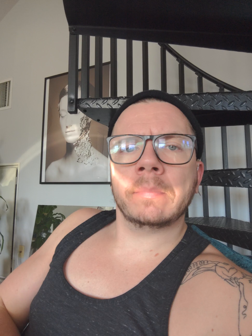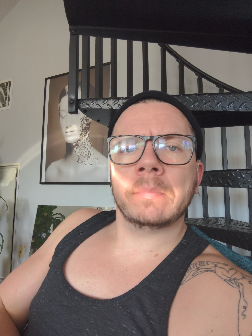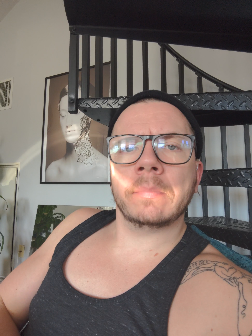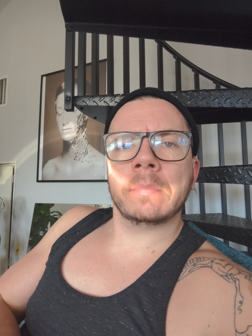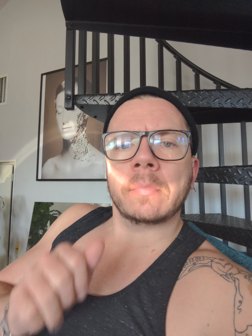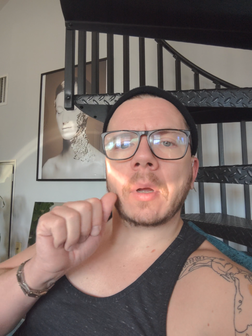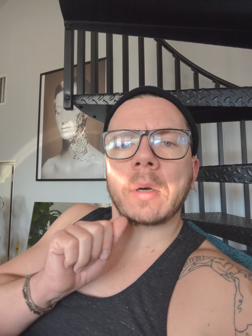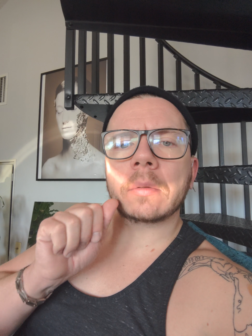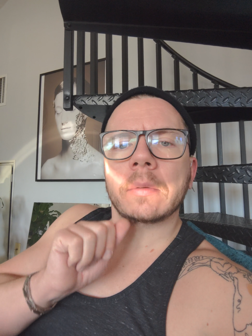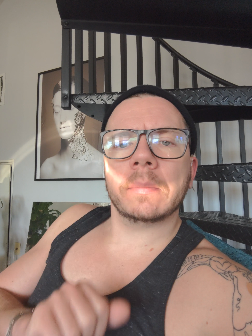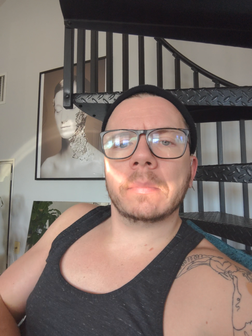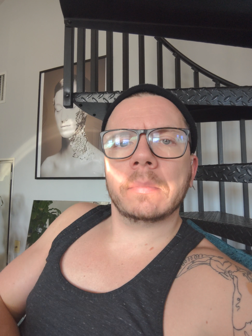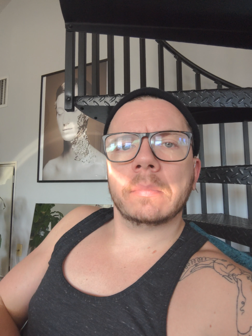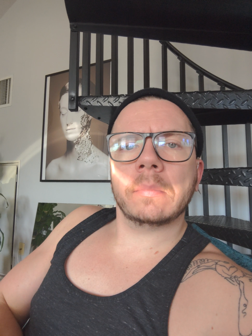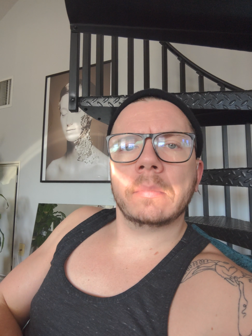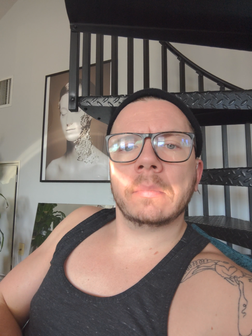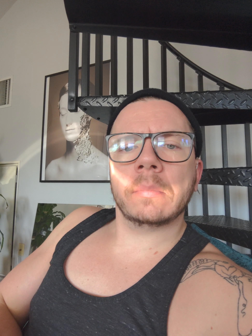aunt